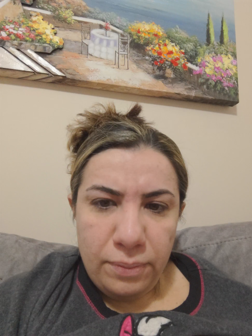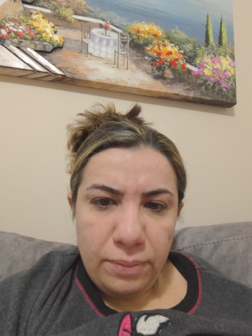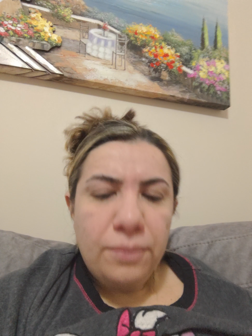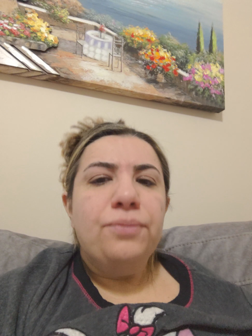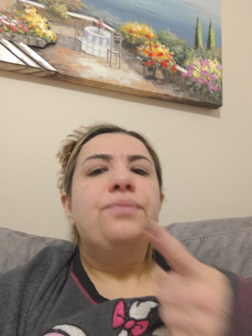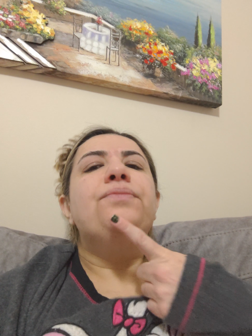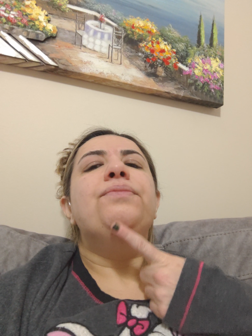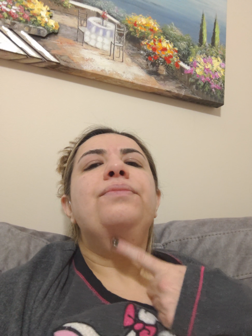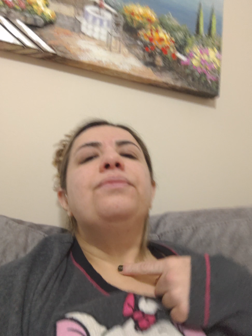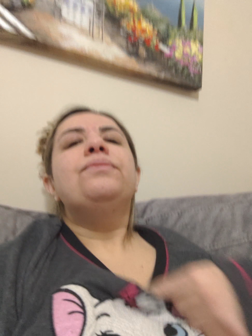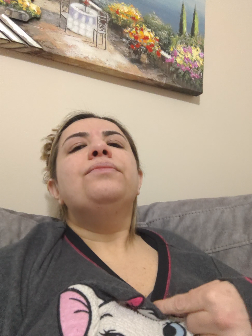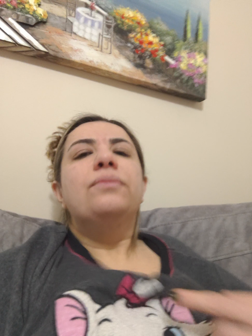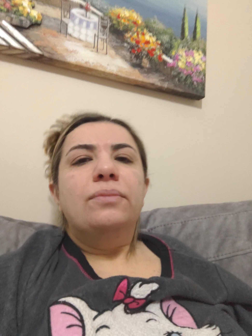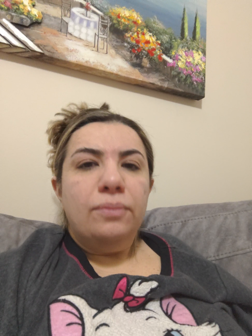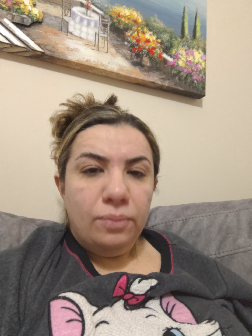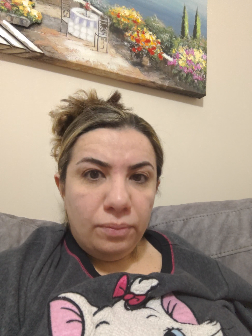thirsty